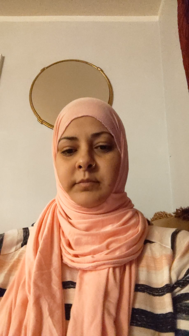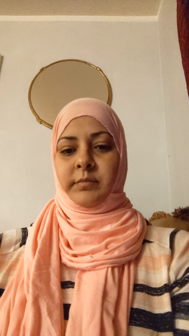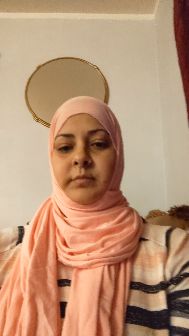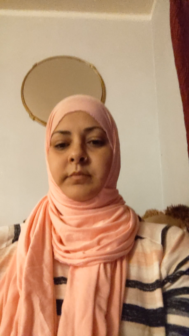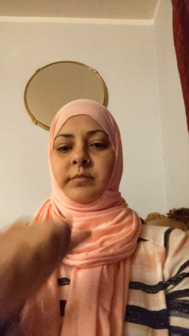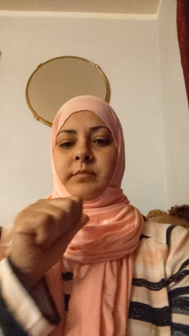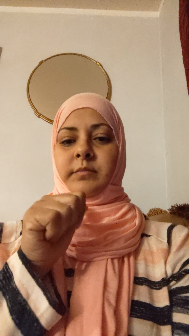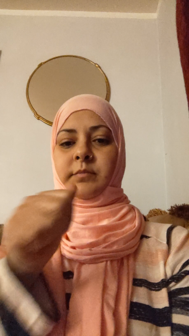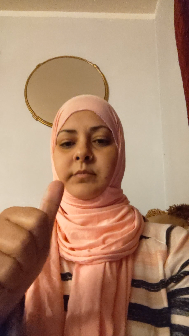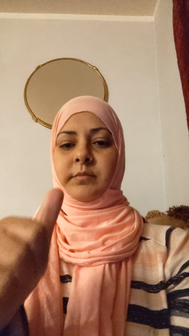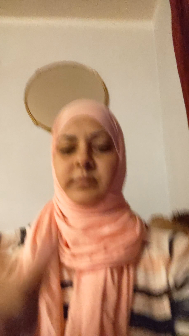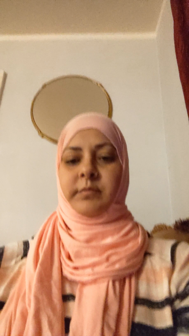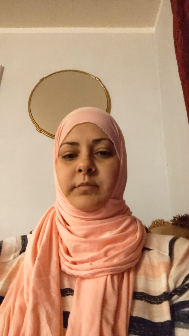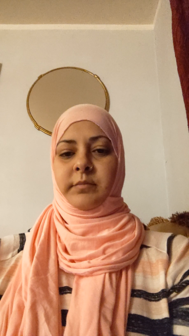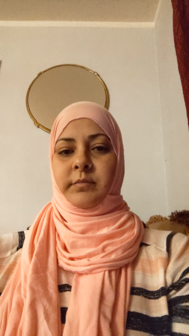don't